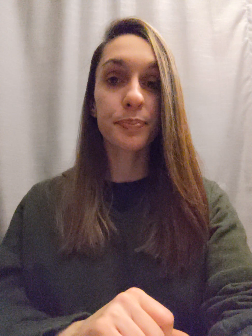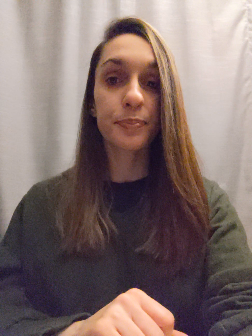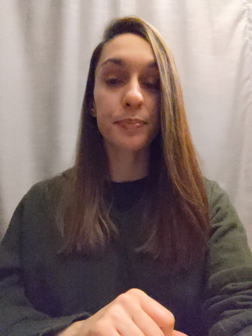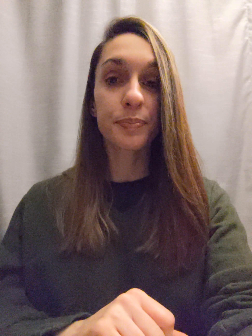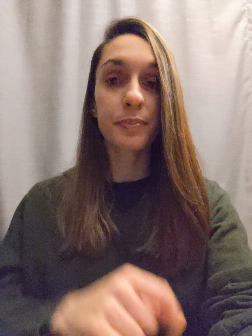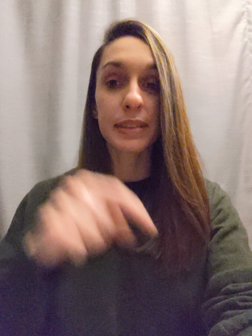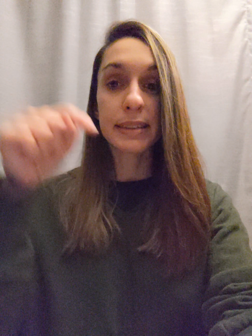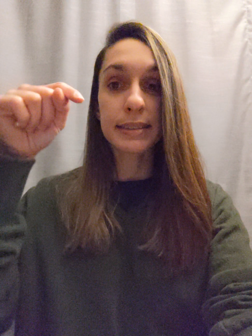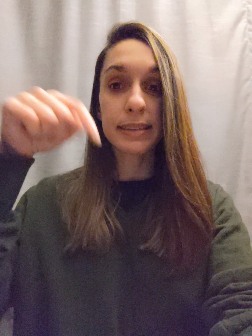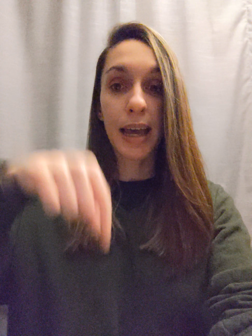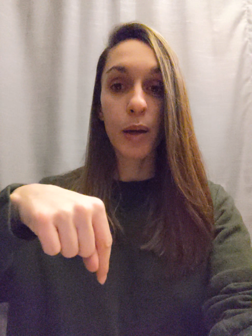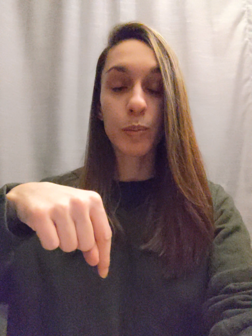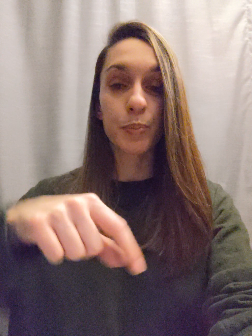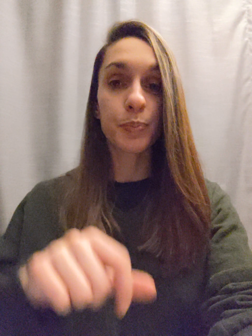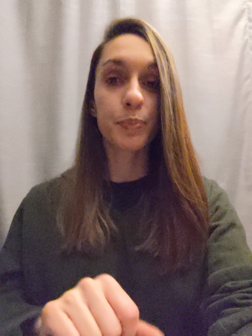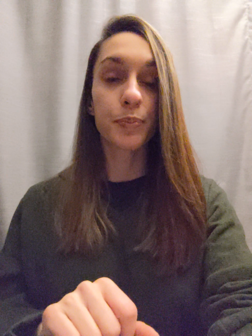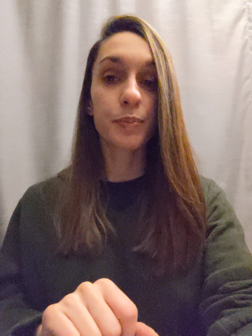down